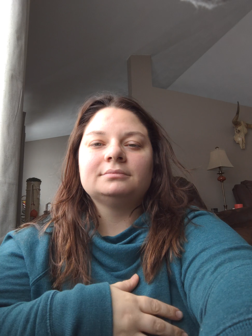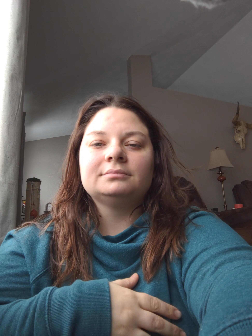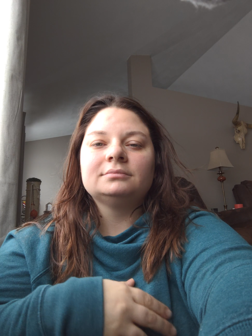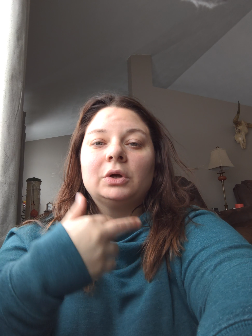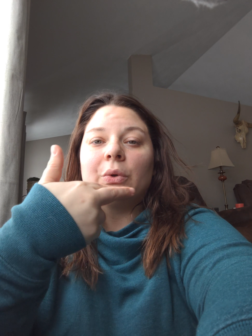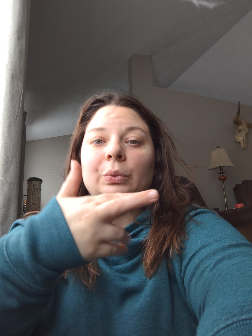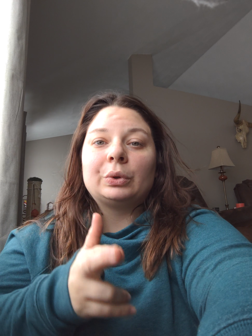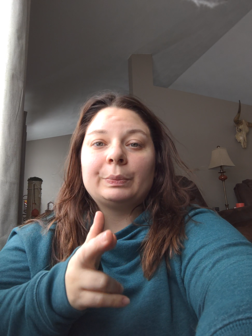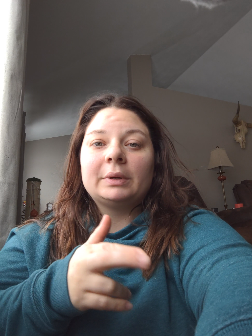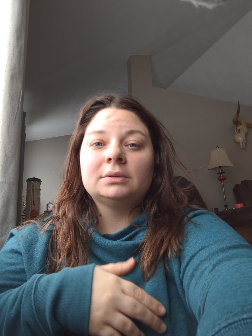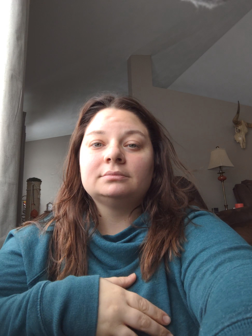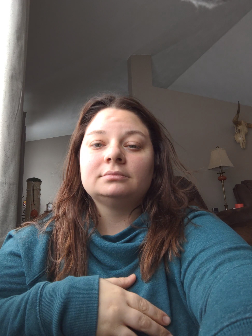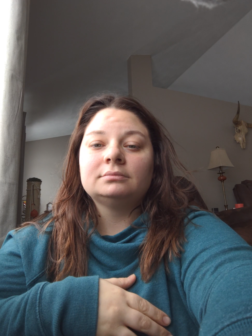room